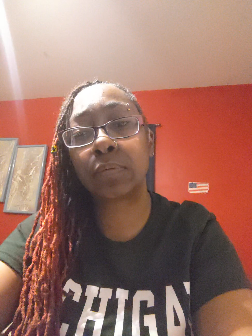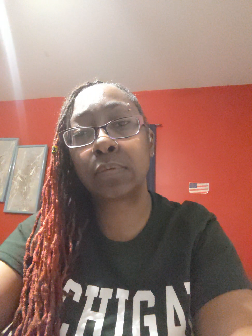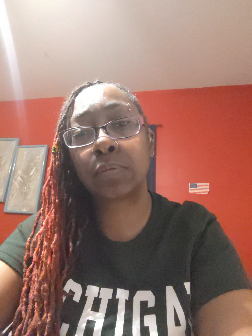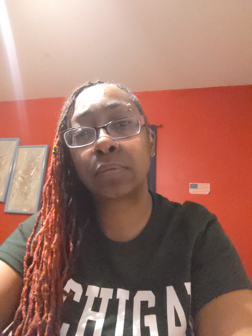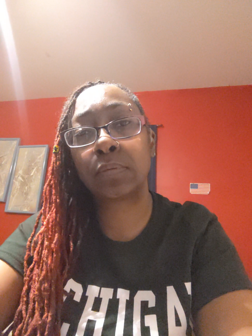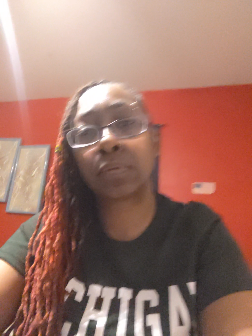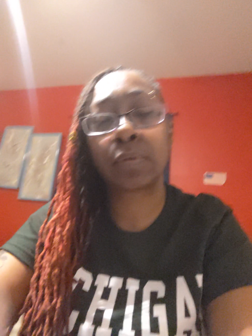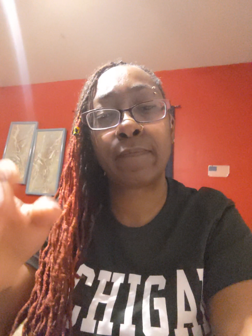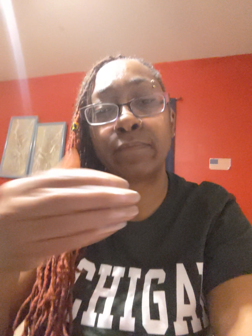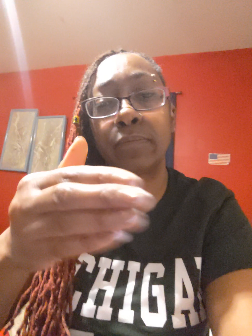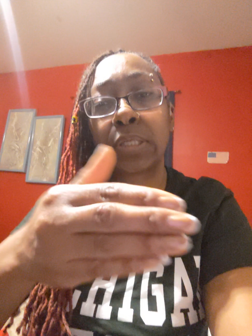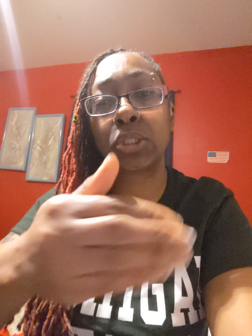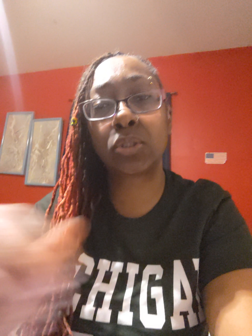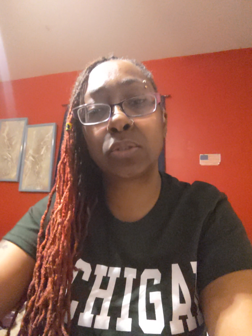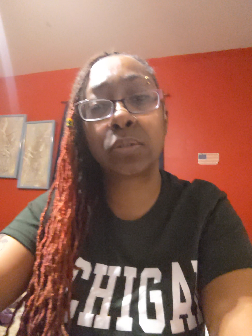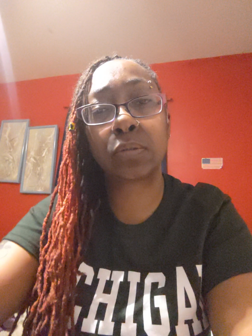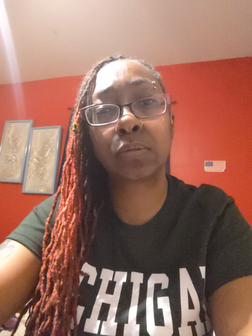fish